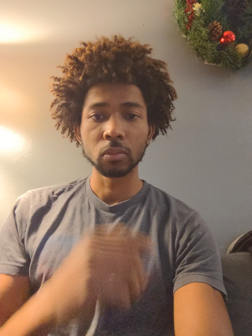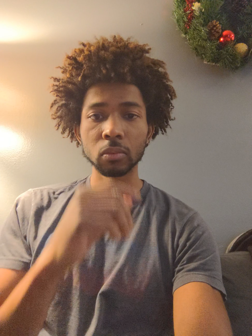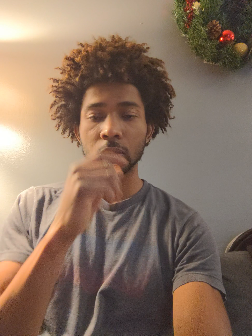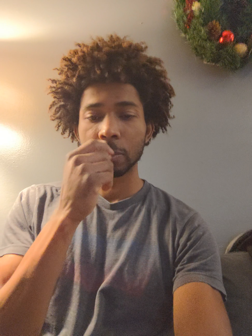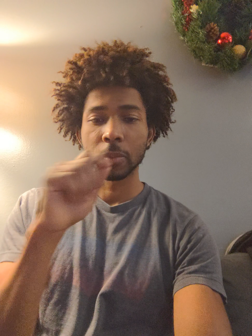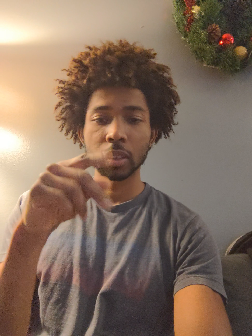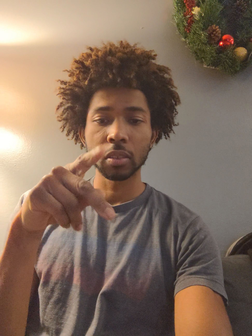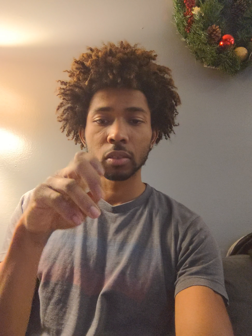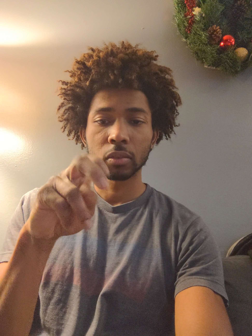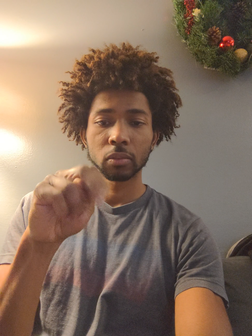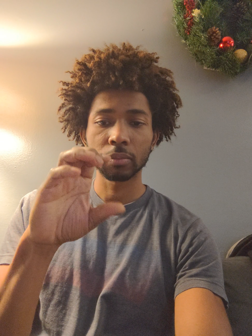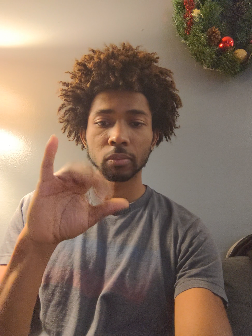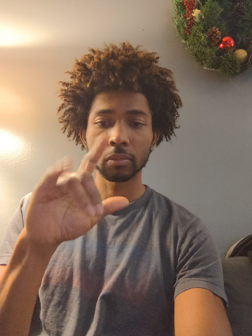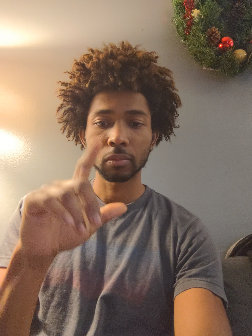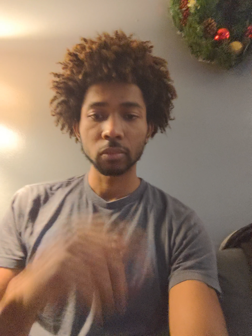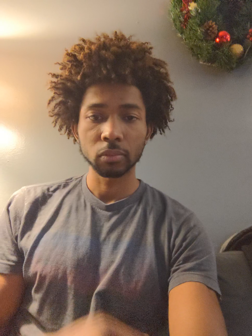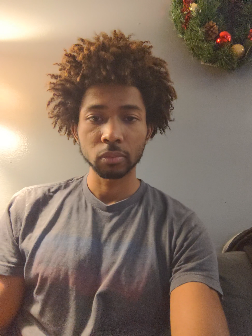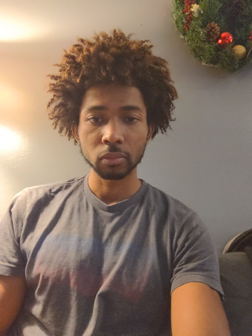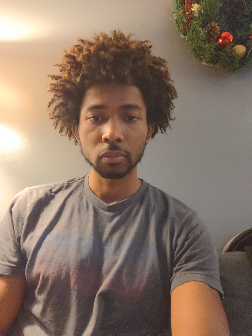pencil